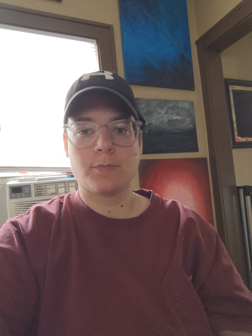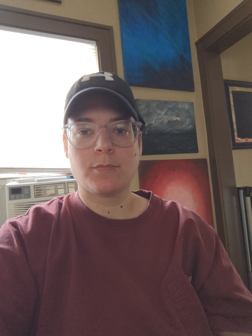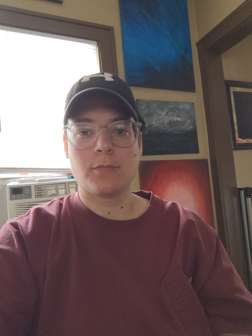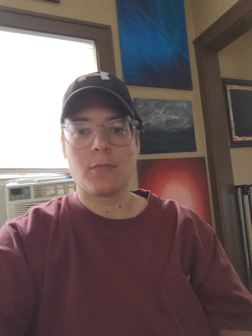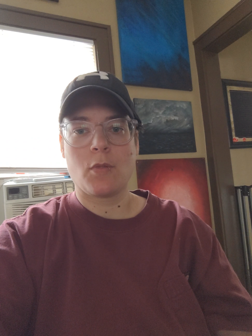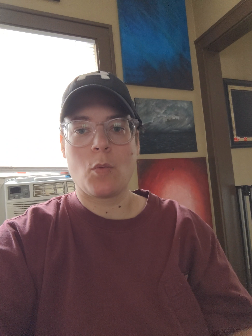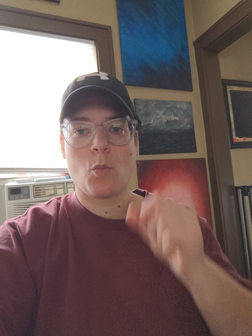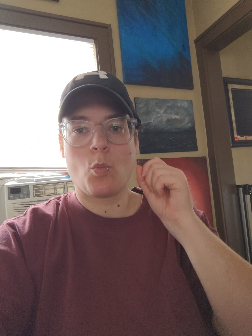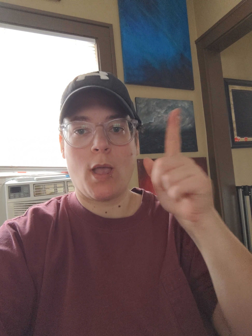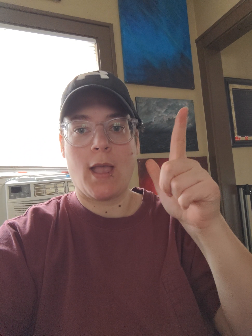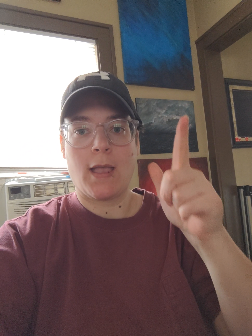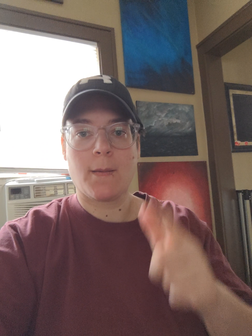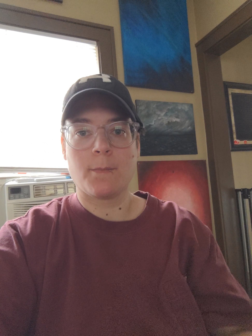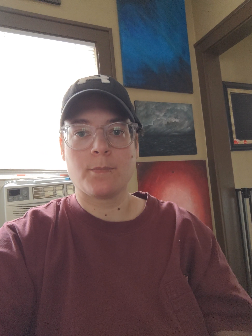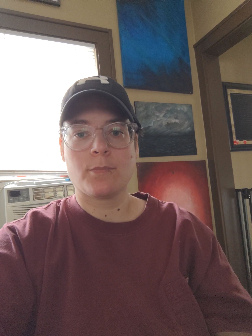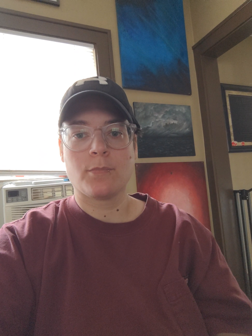awake